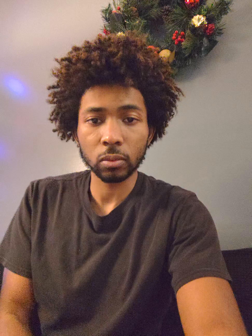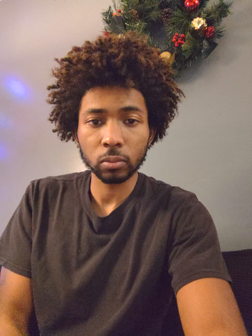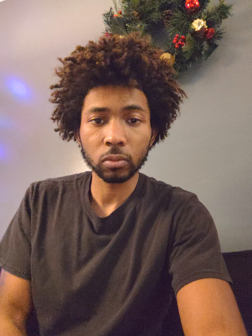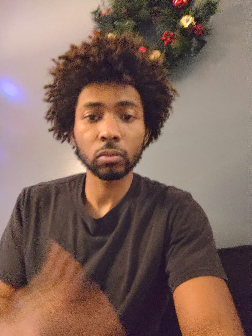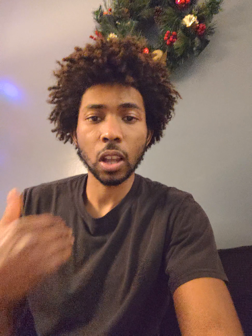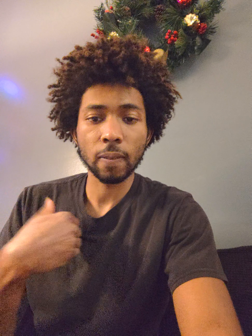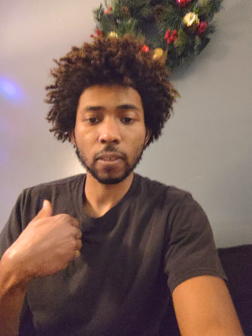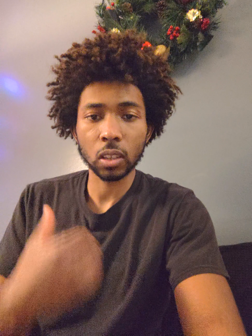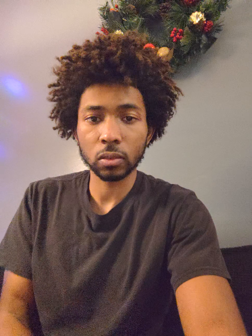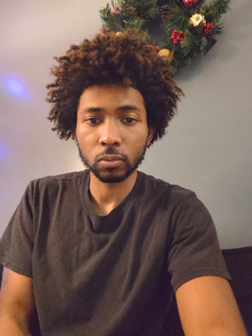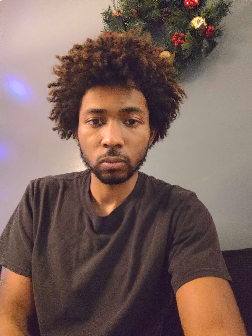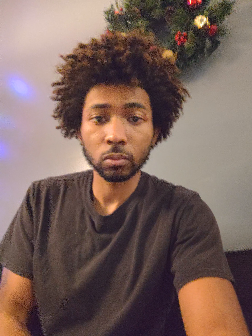have